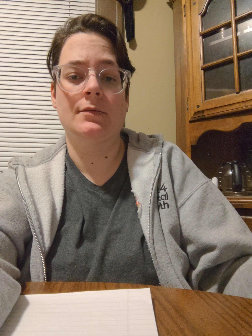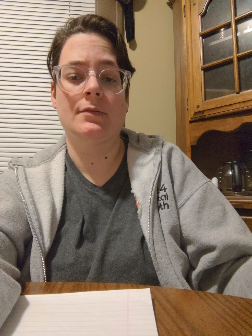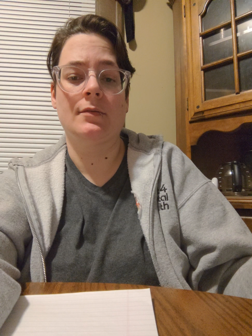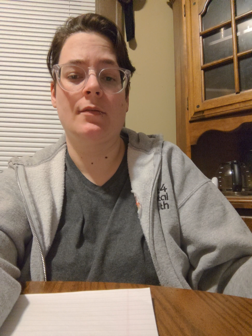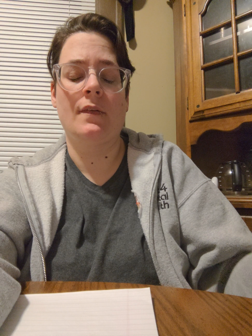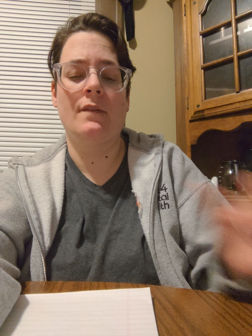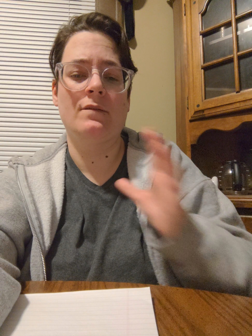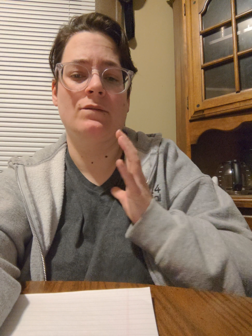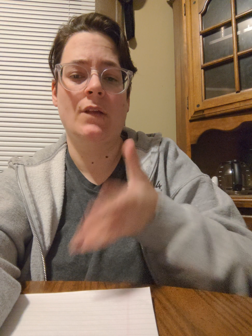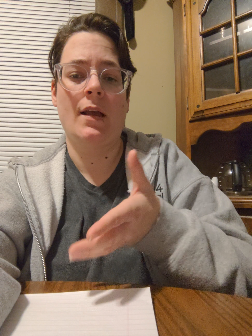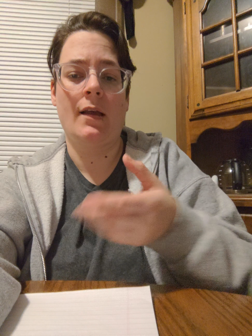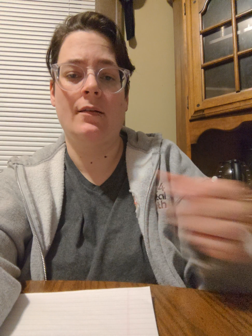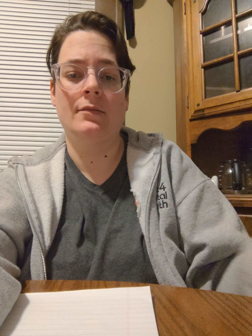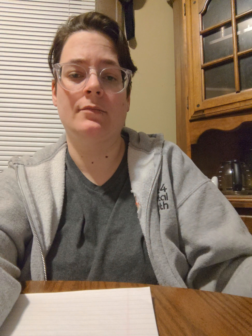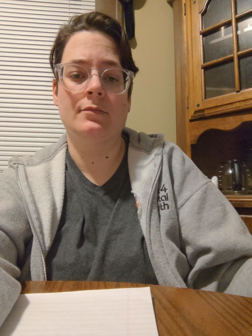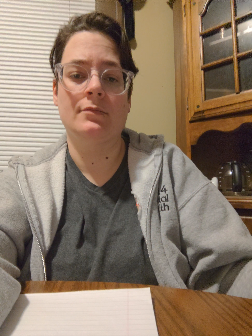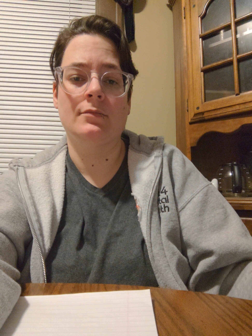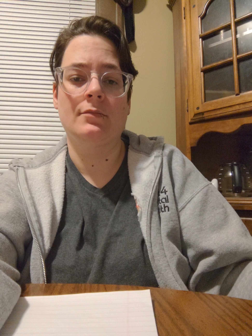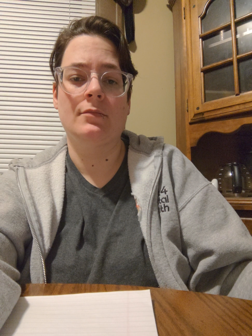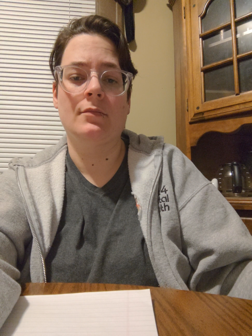fine